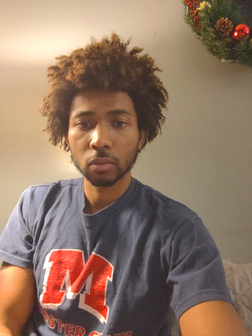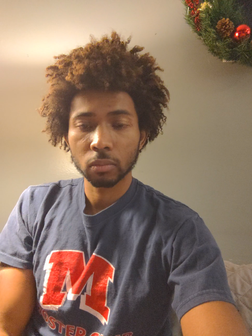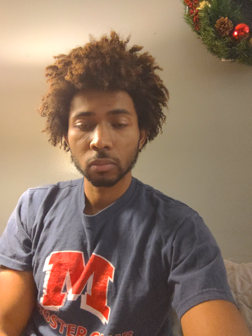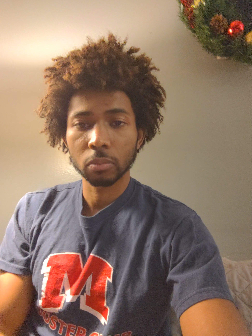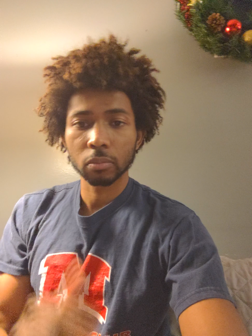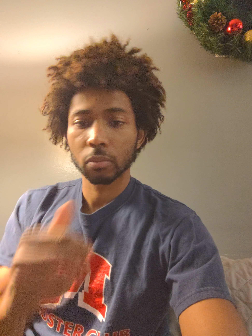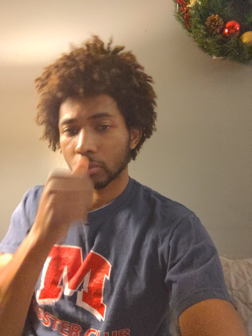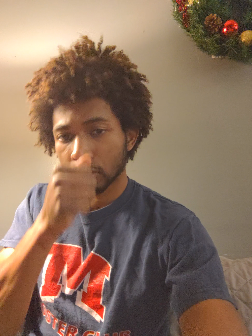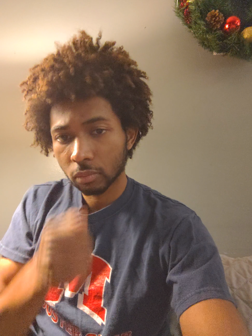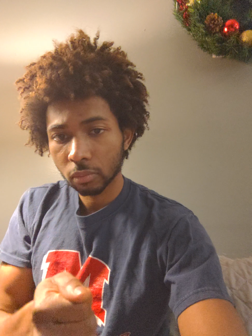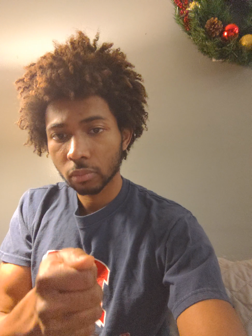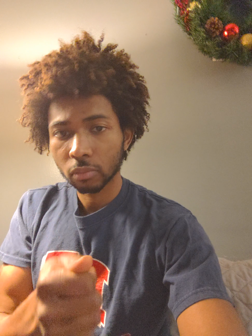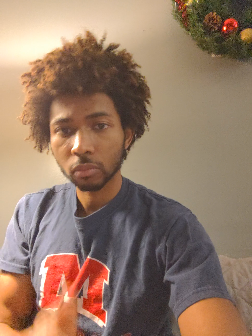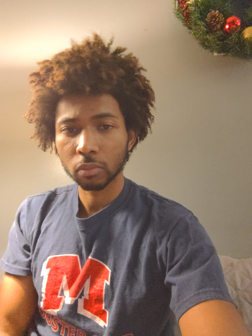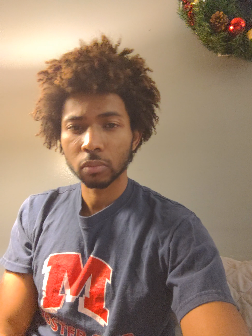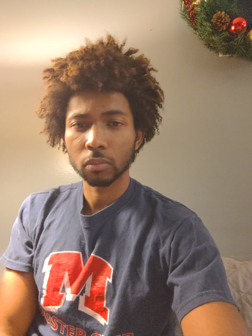hide